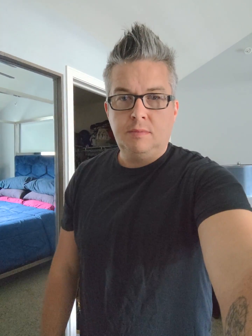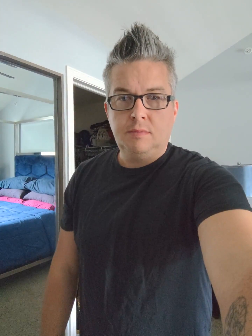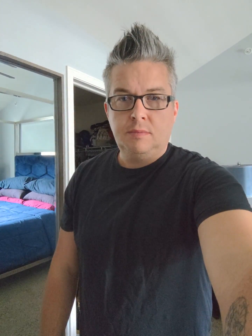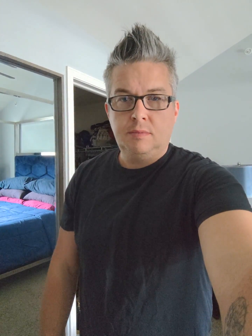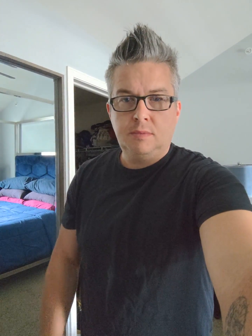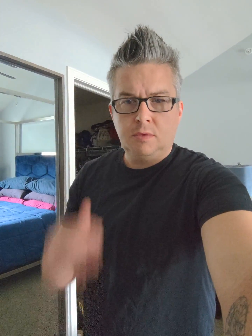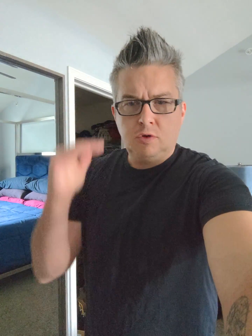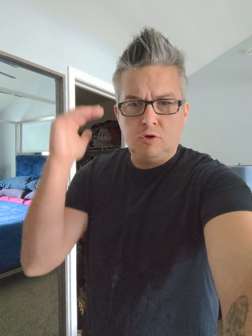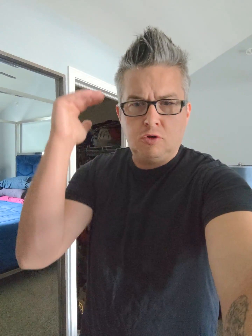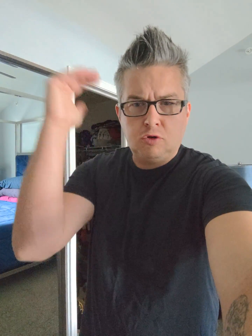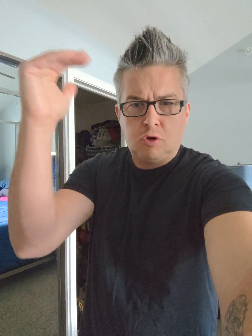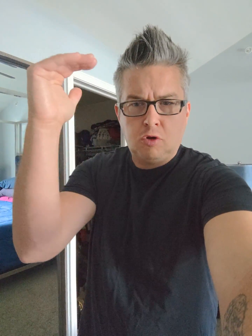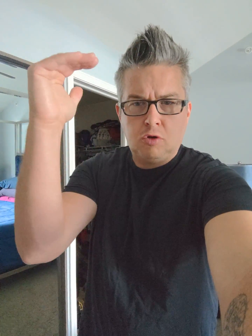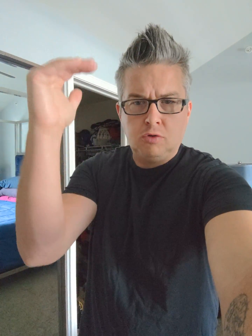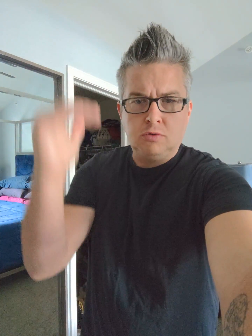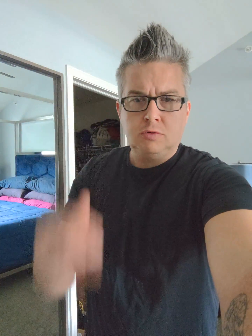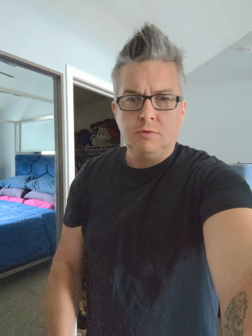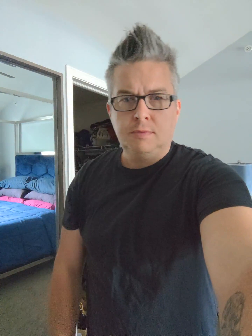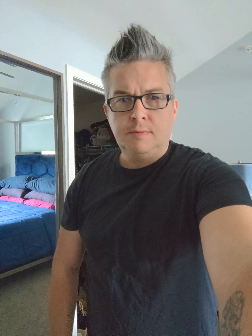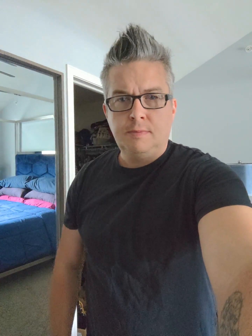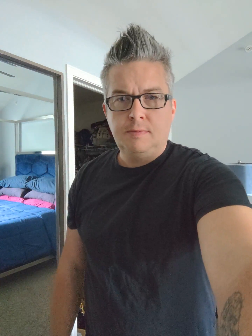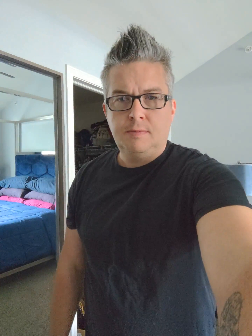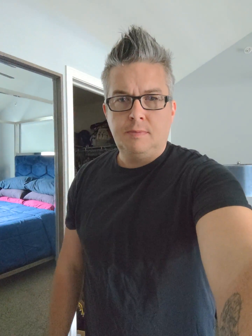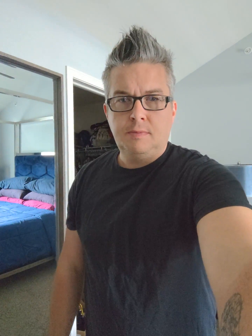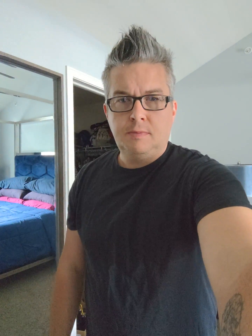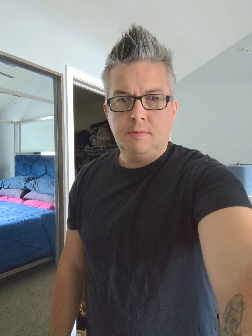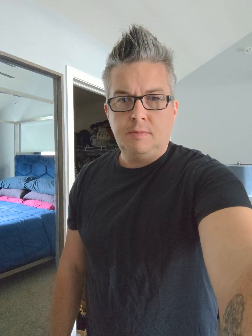big